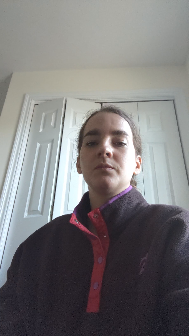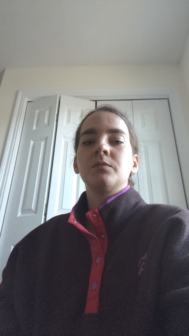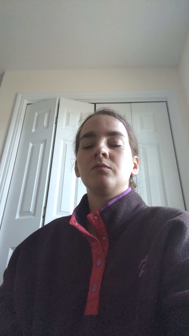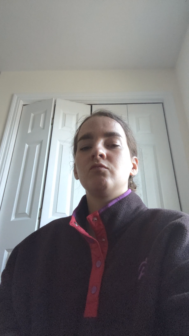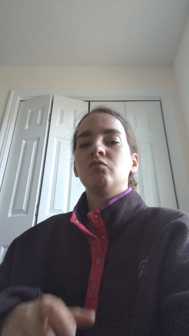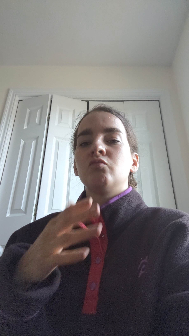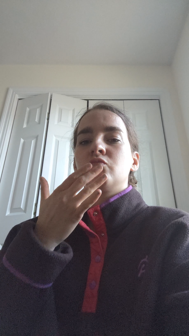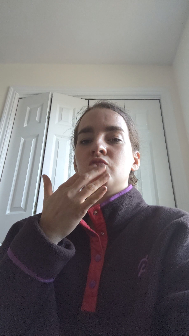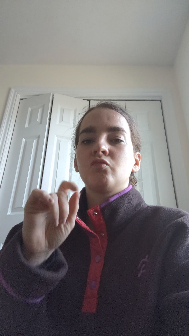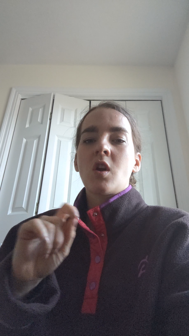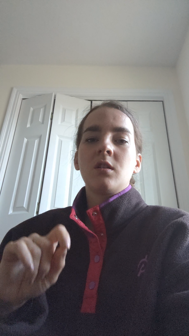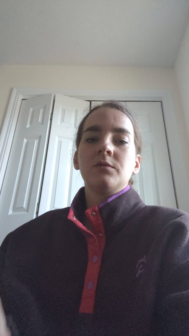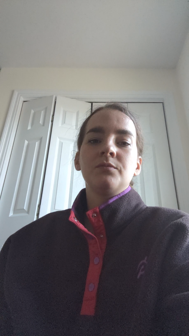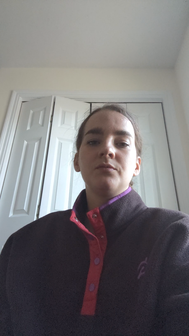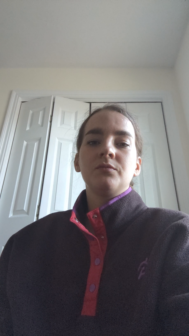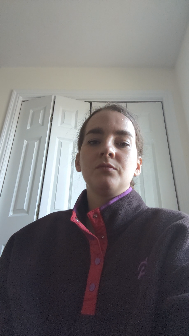crayon